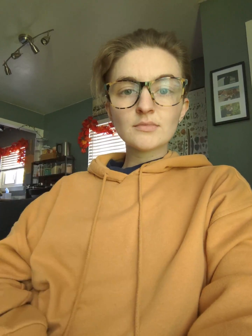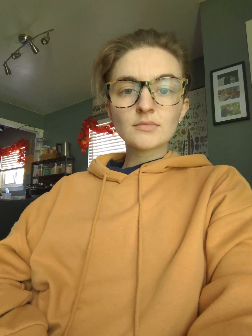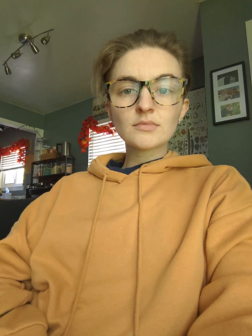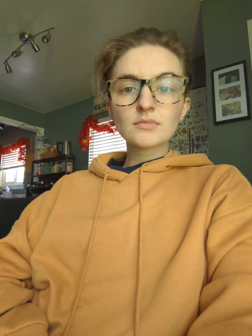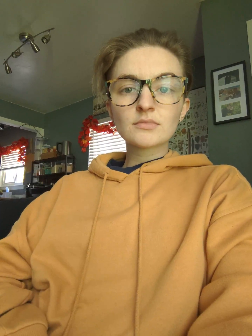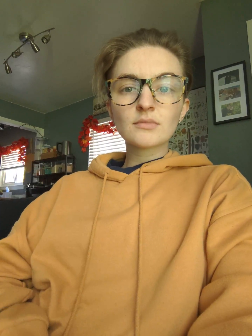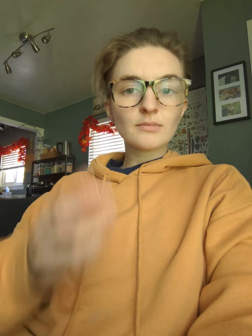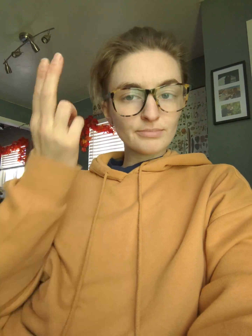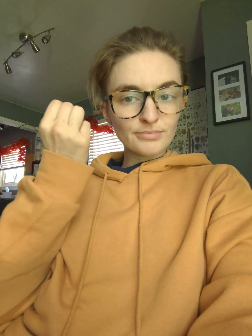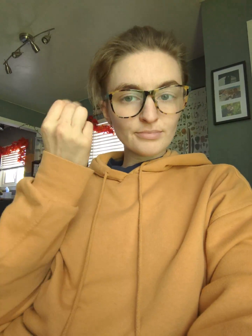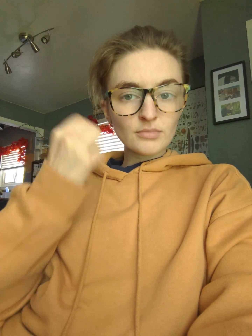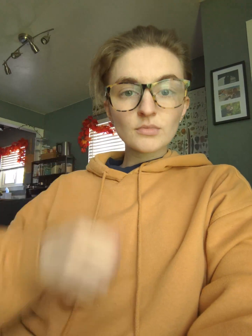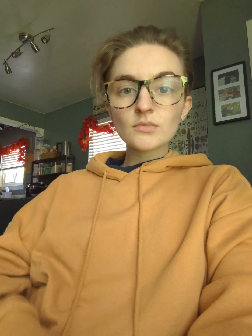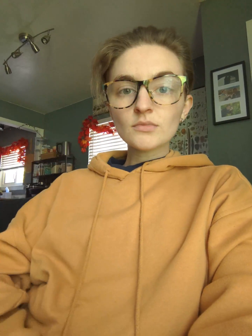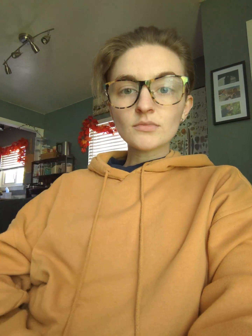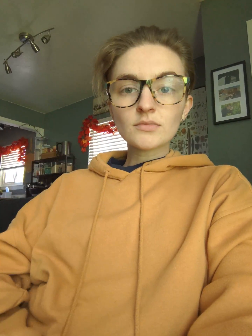bunny